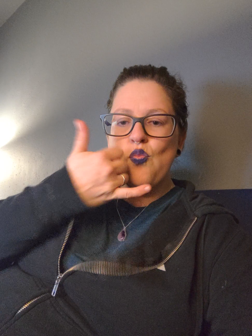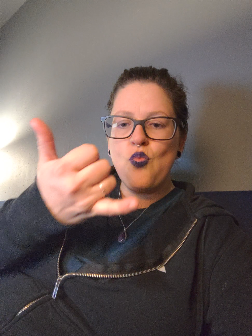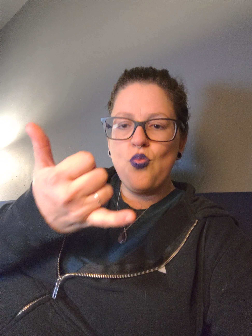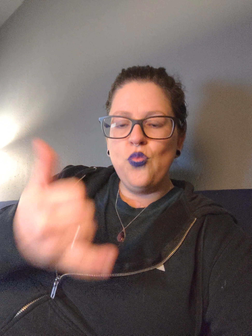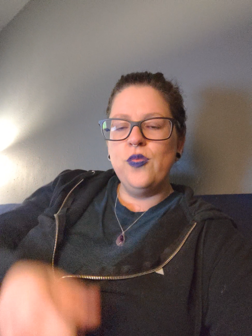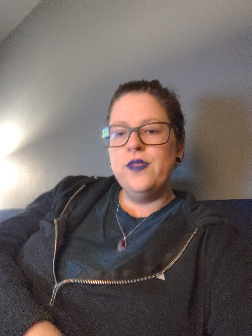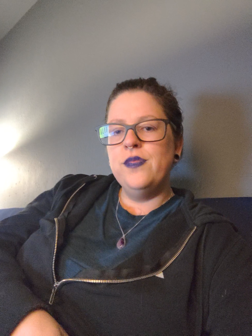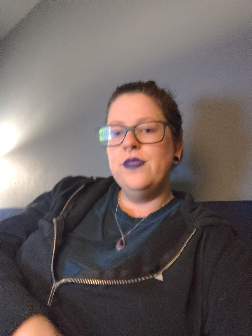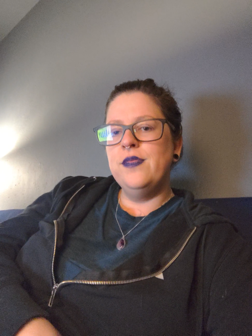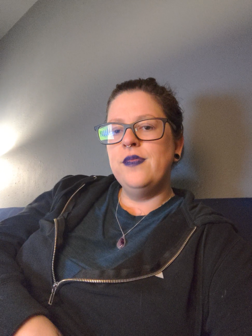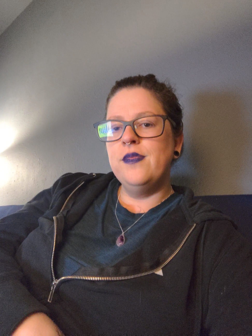call on the phone